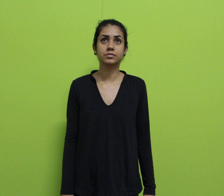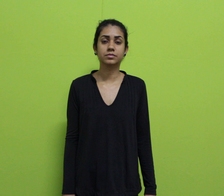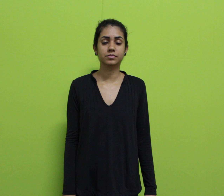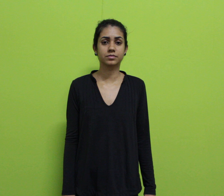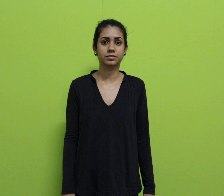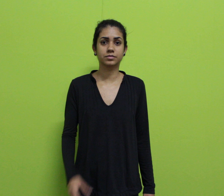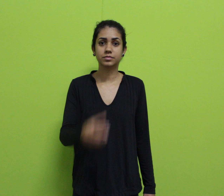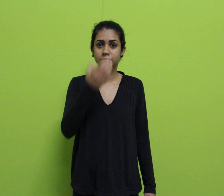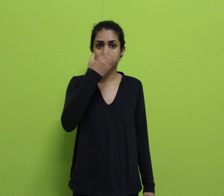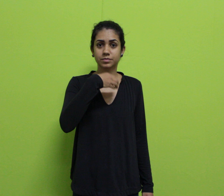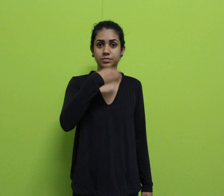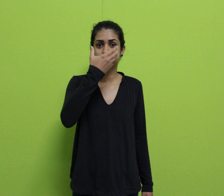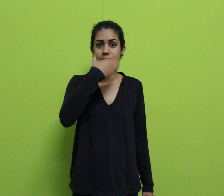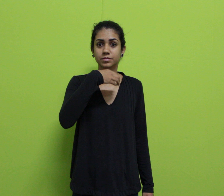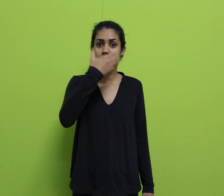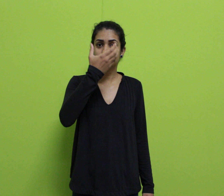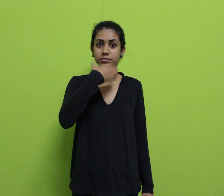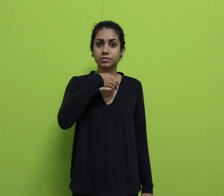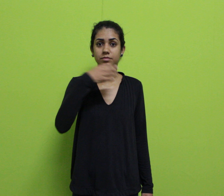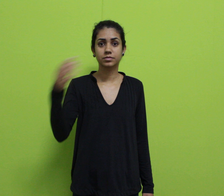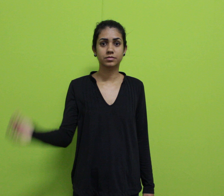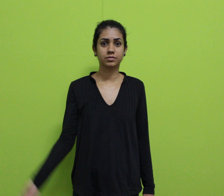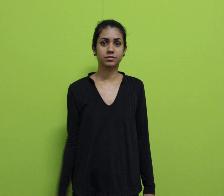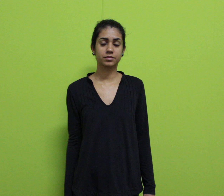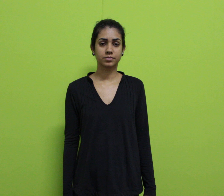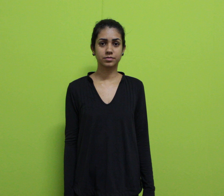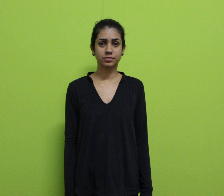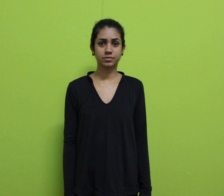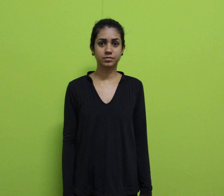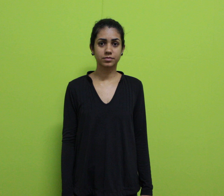maçã